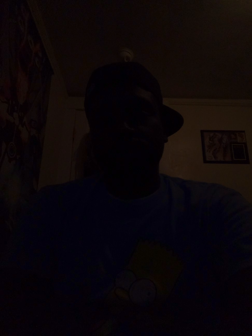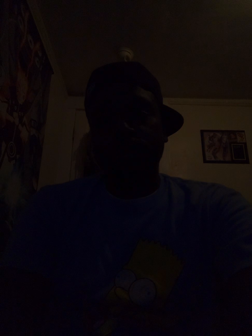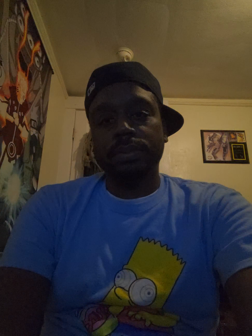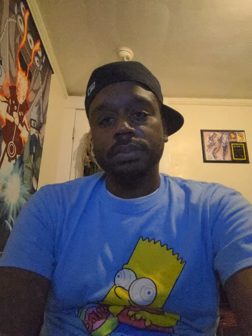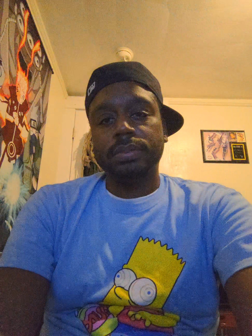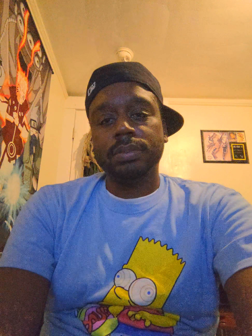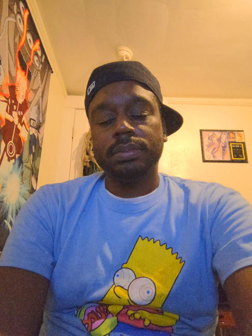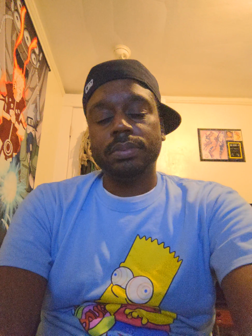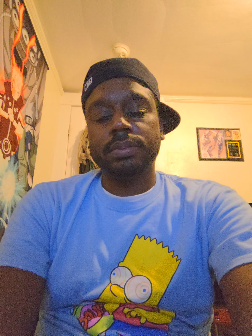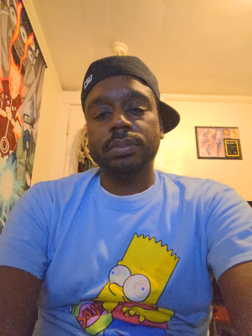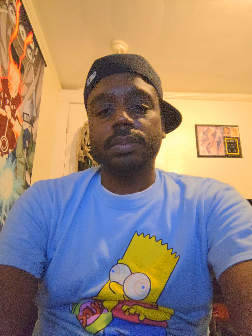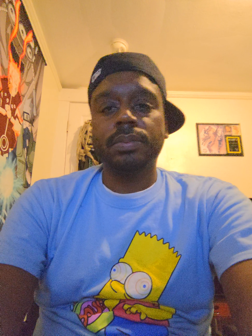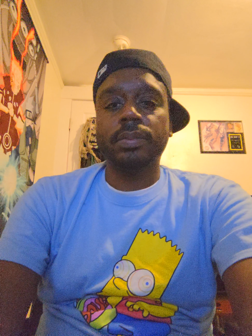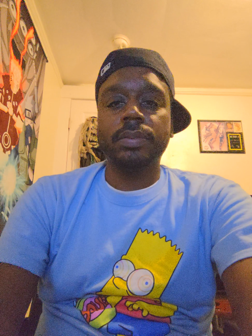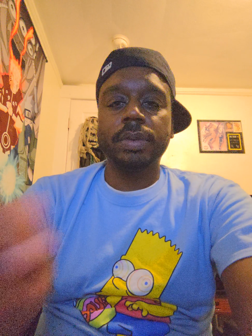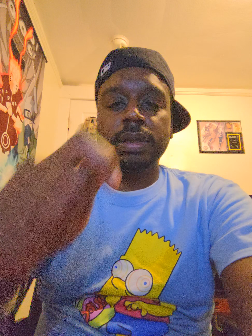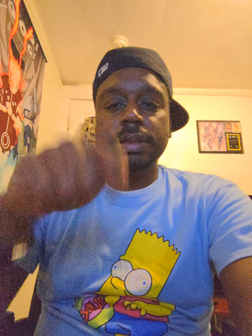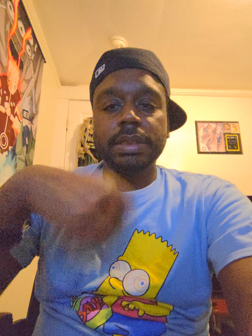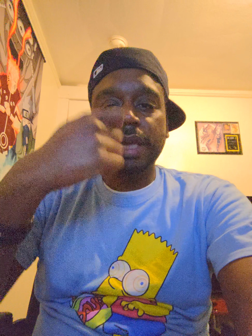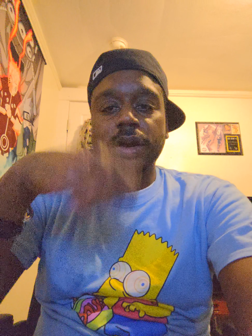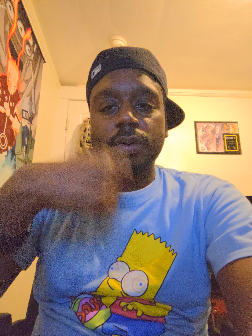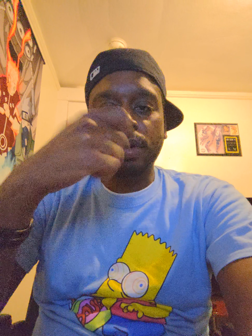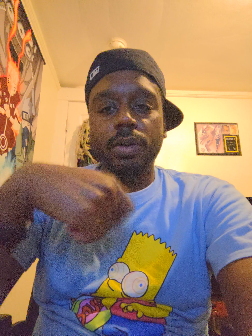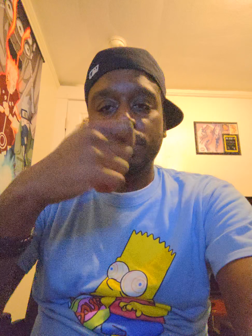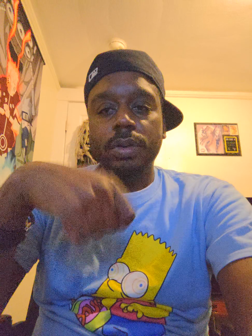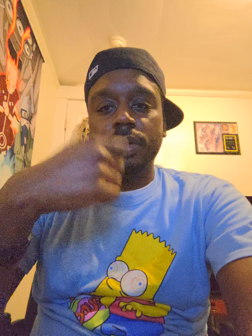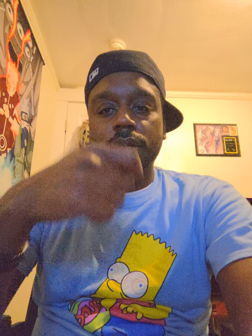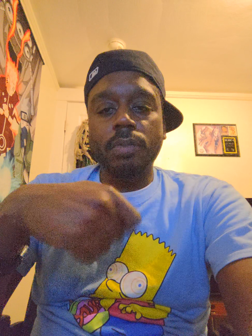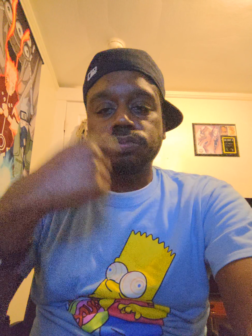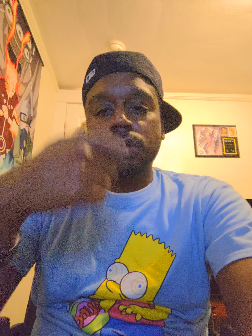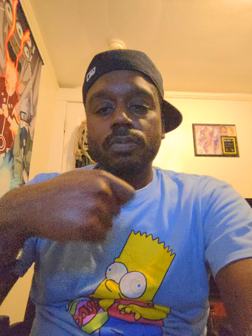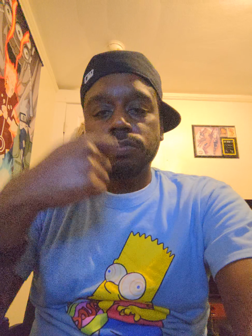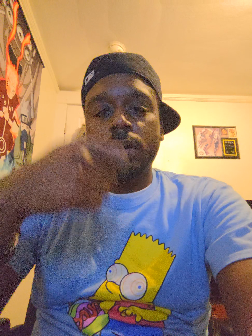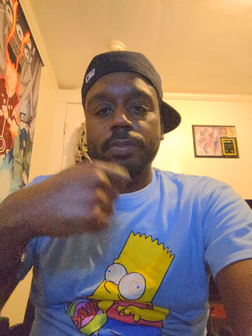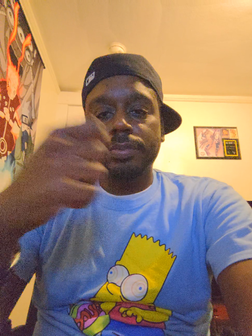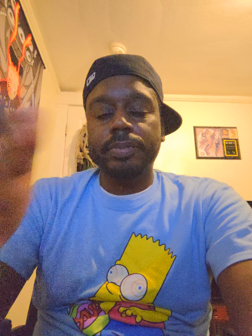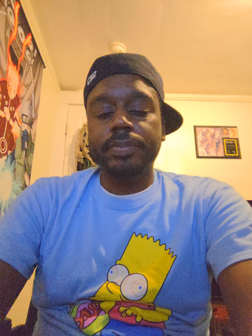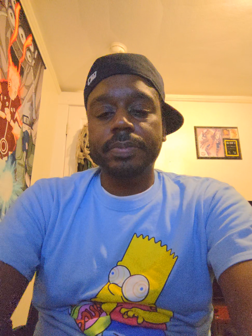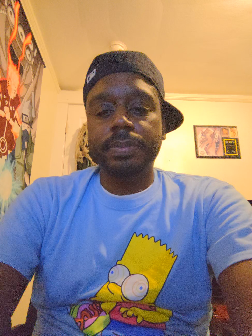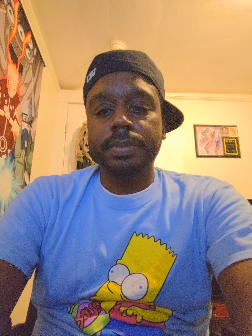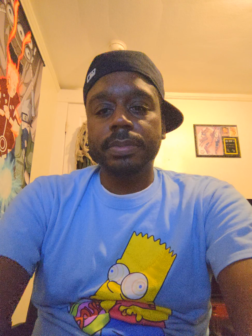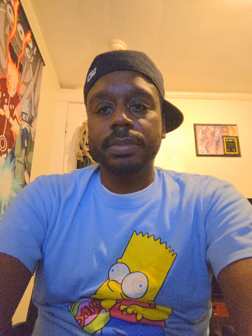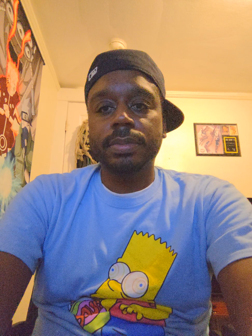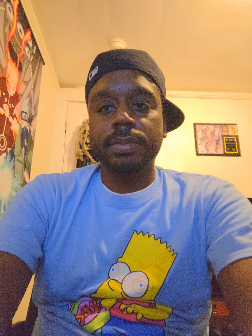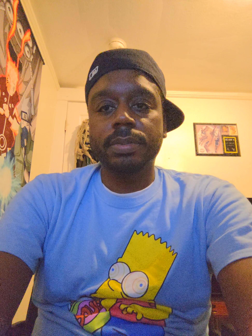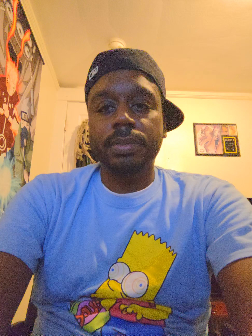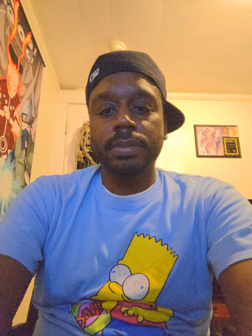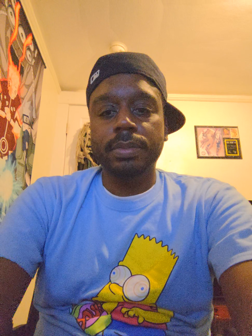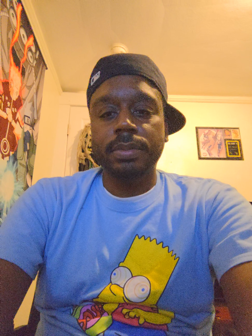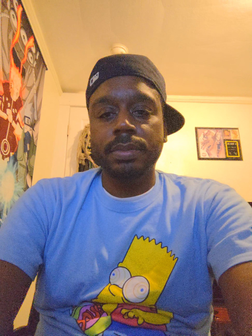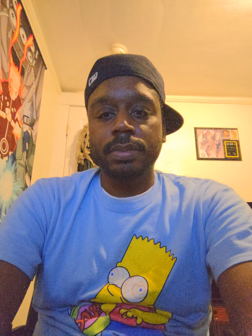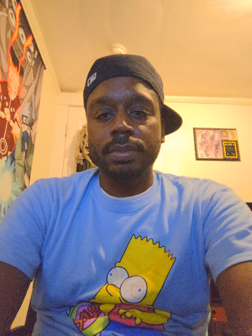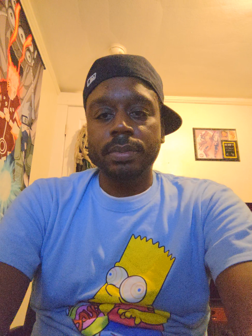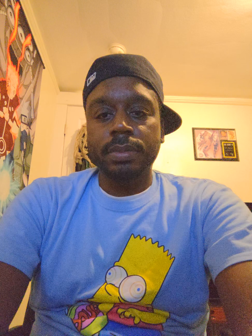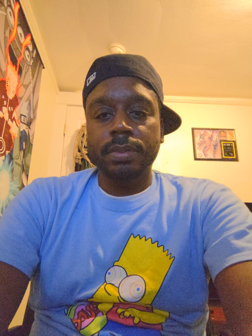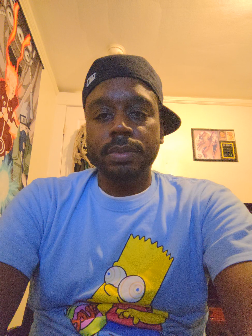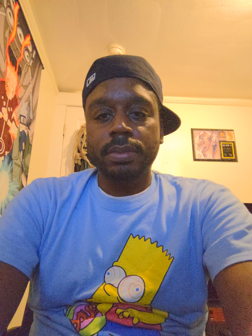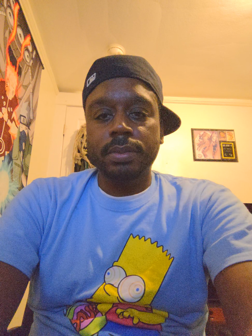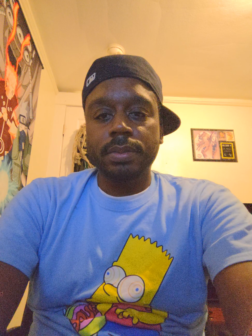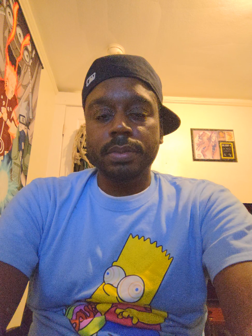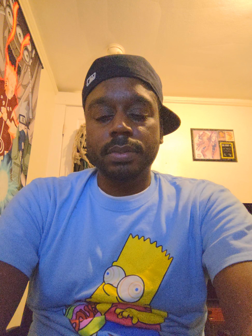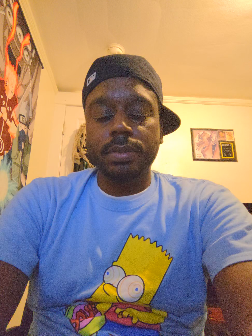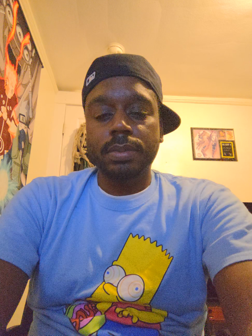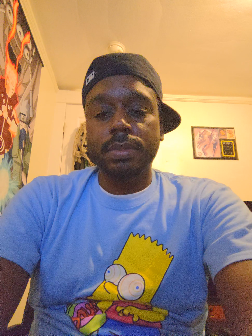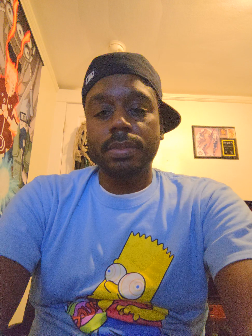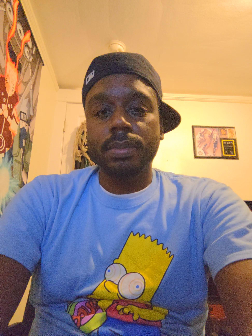cereal